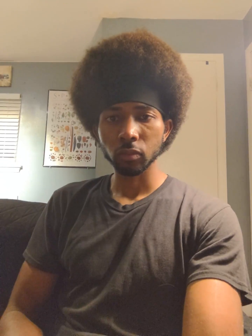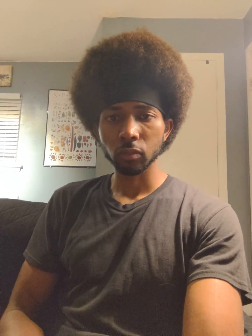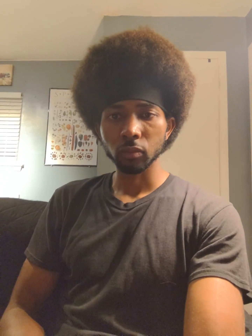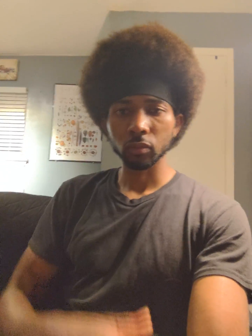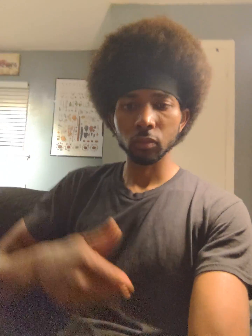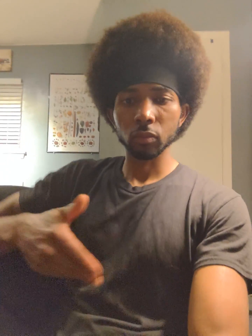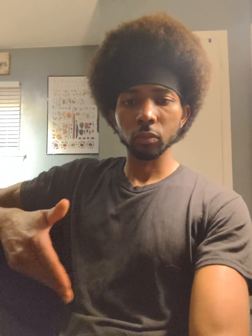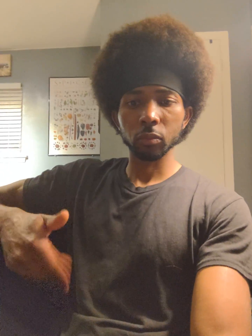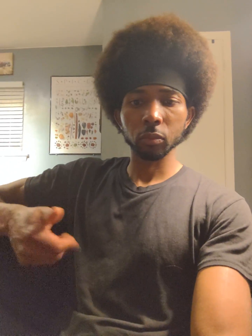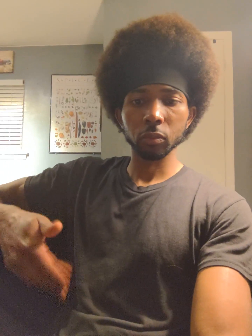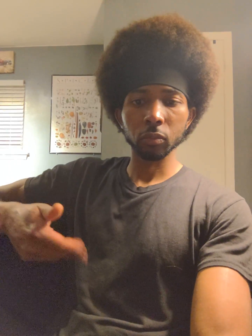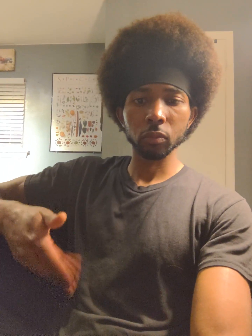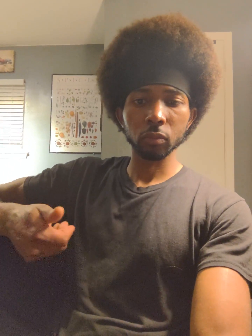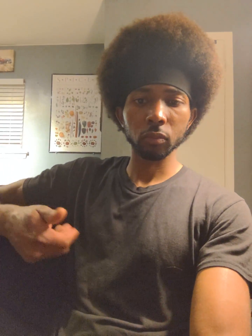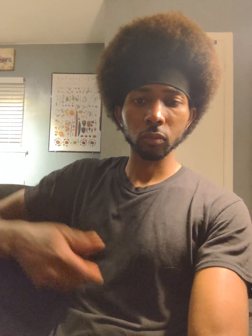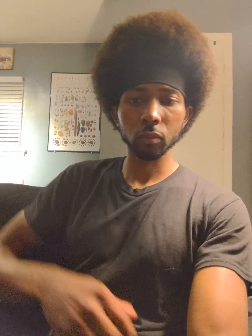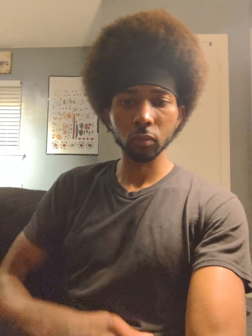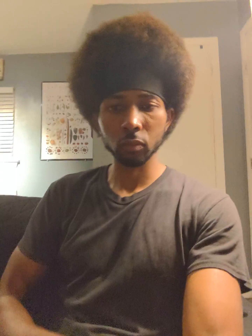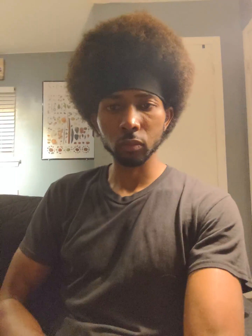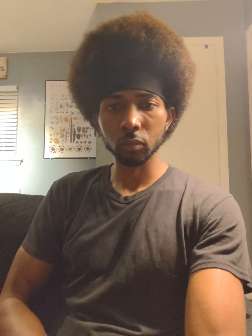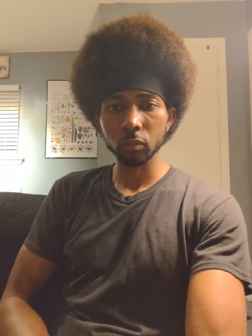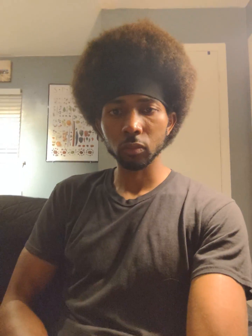pants